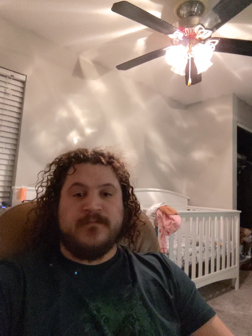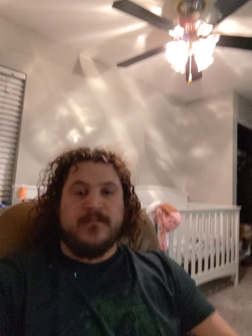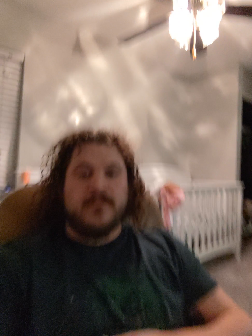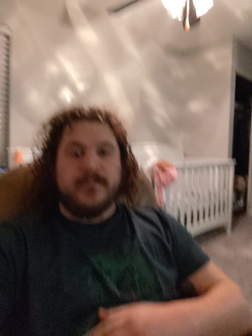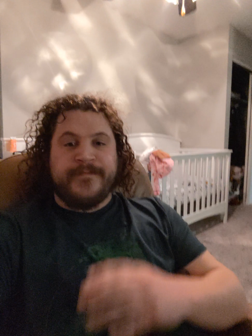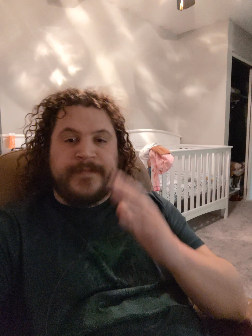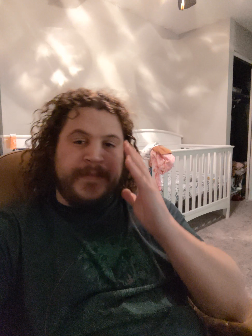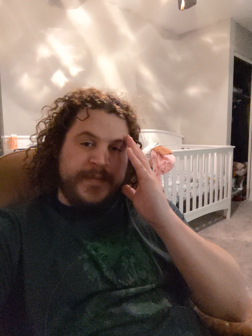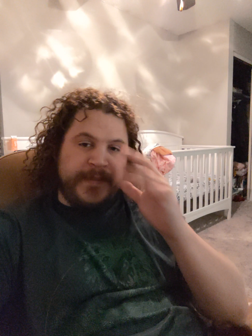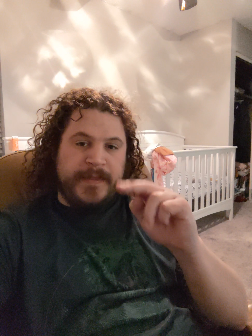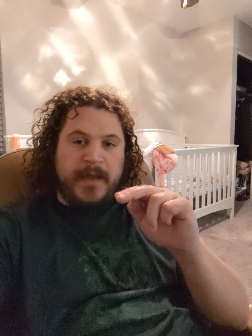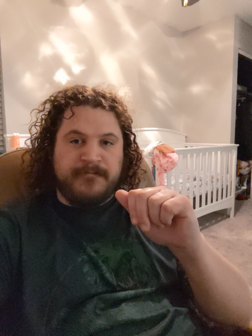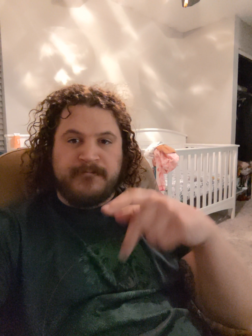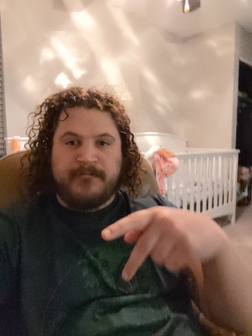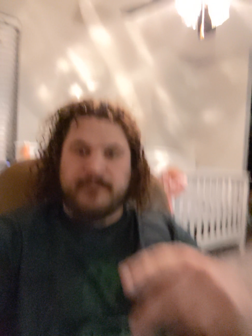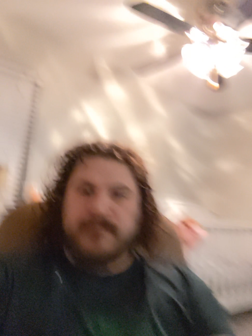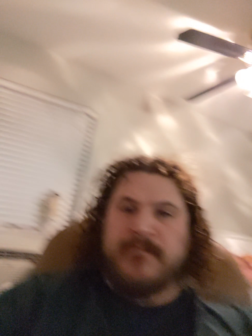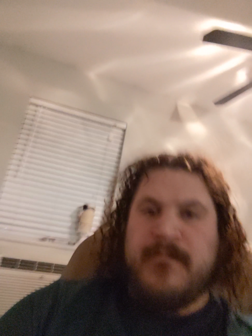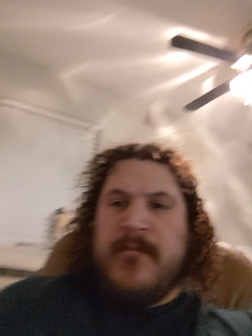nap